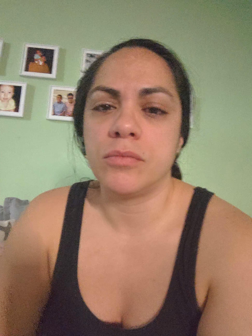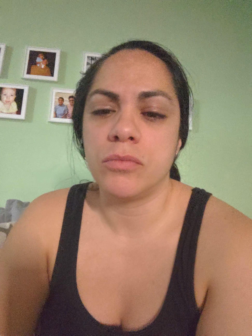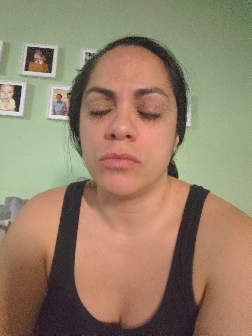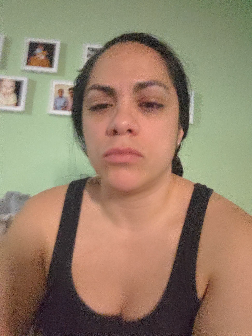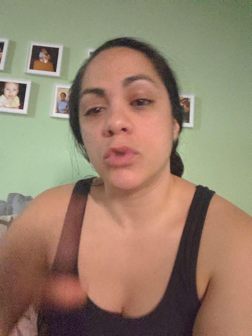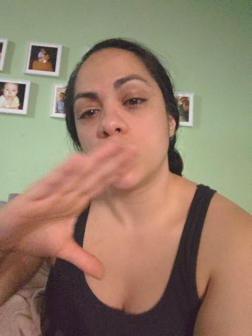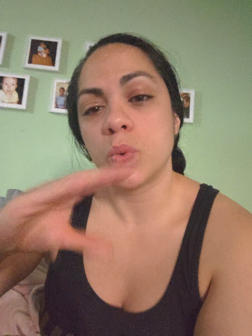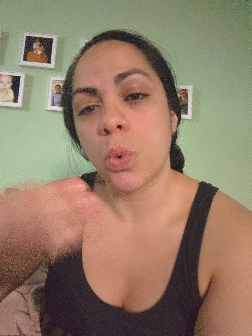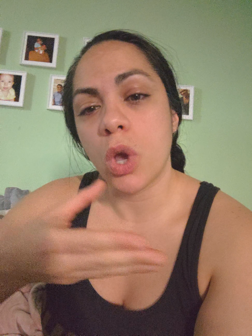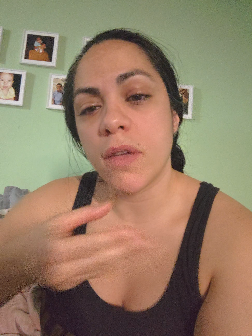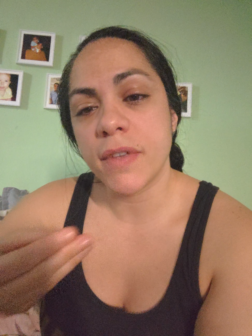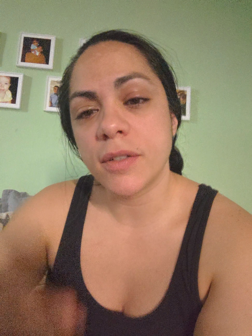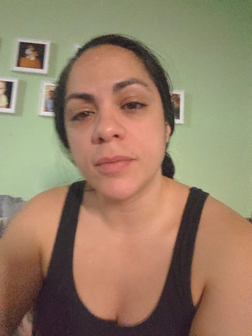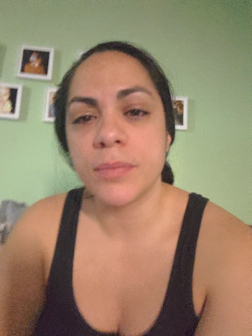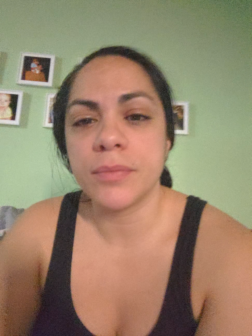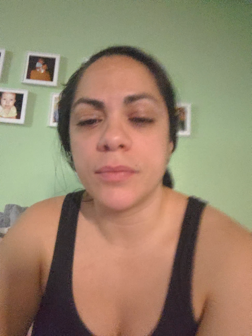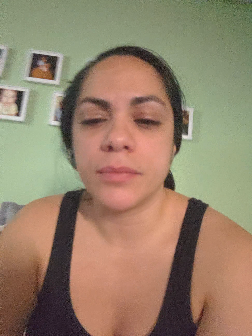story